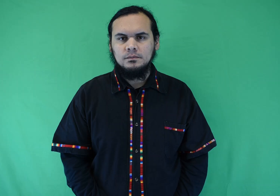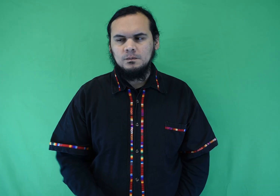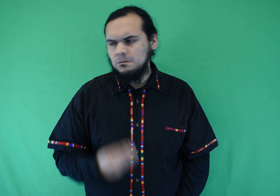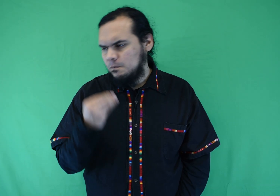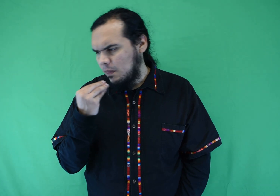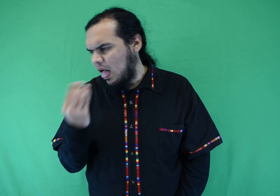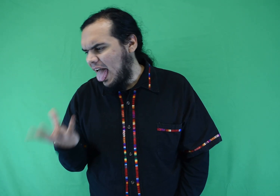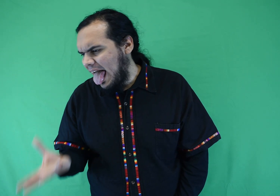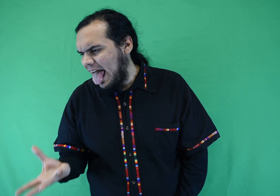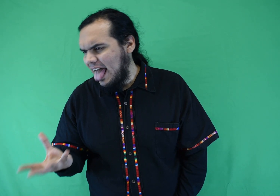vómito